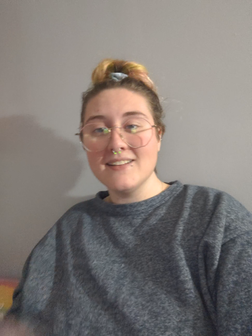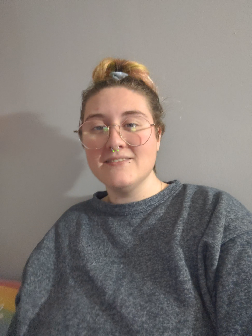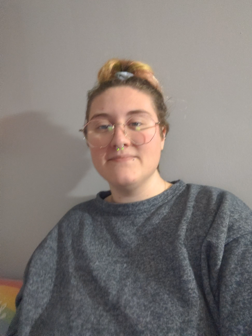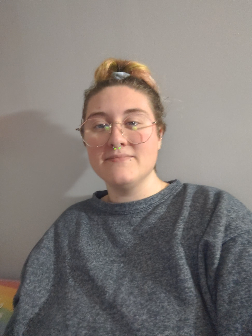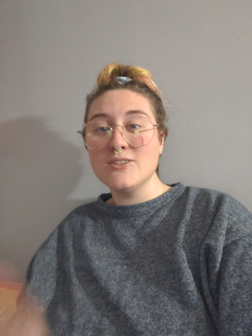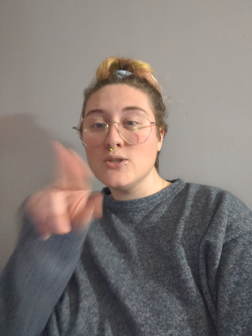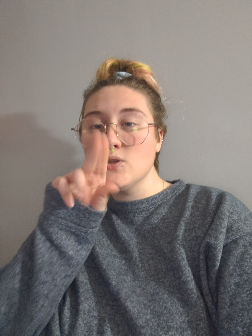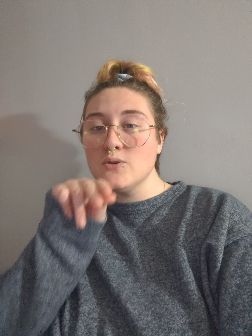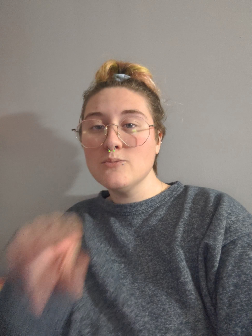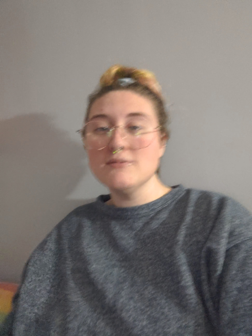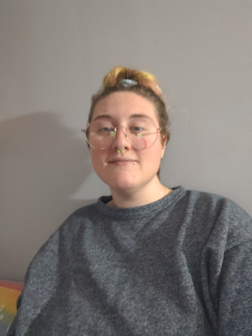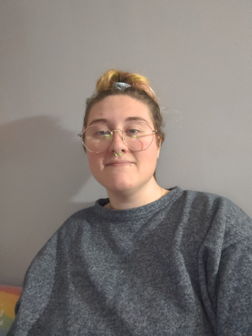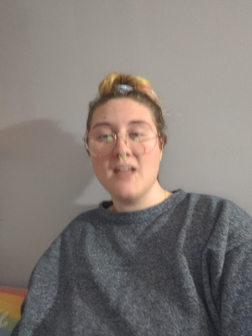goose